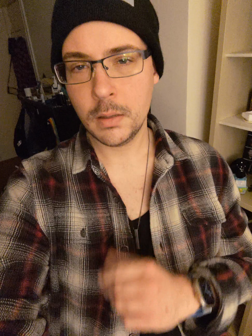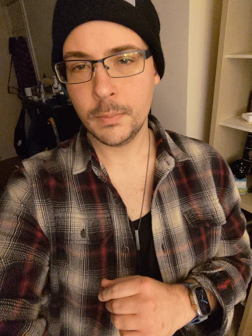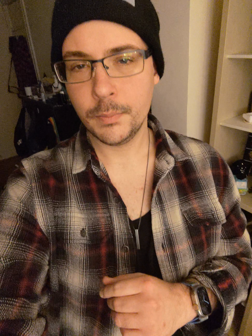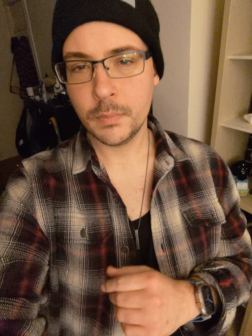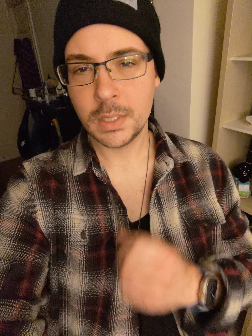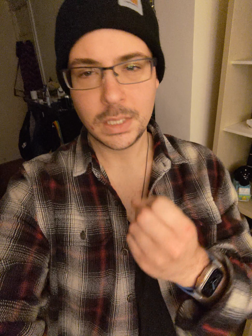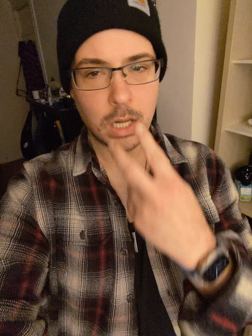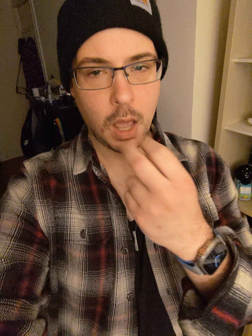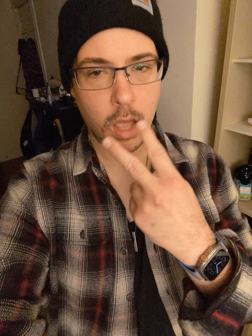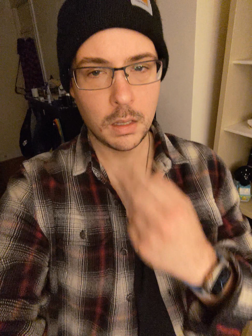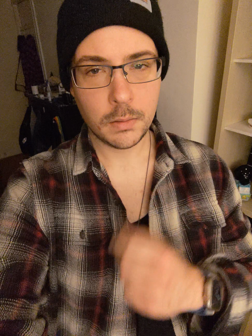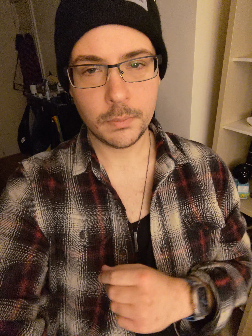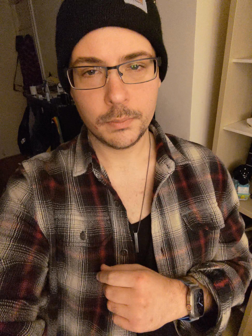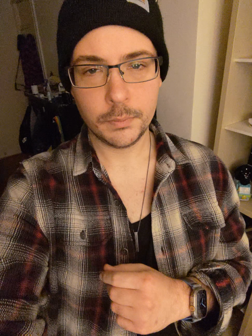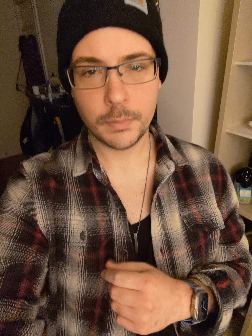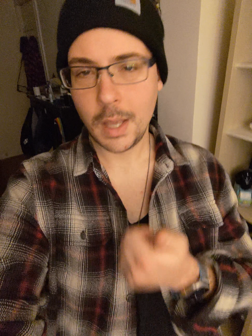snack